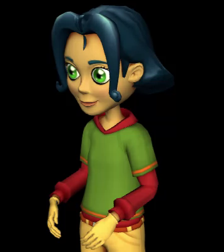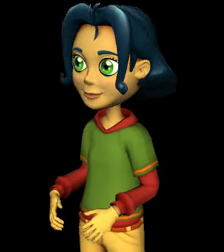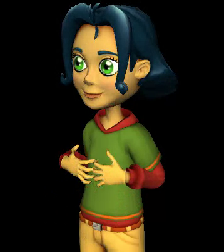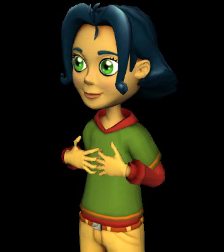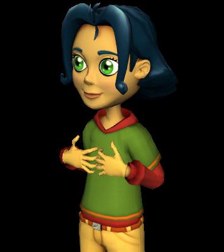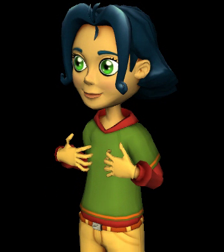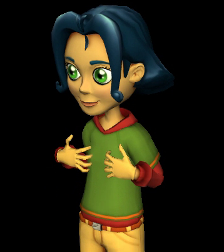عالم